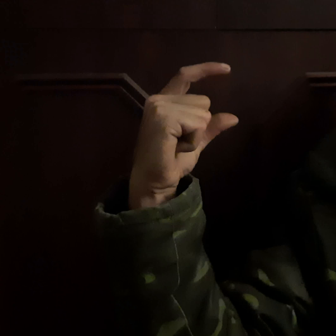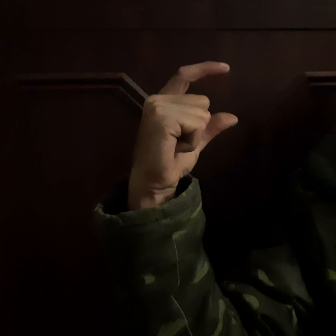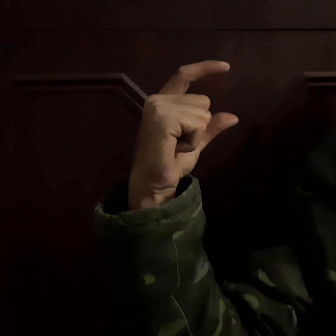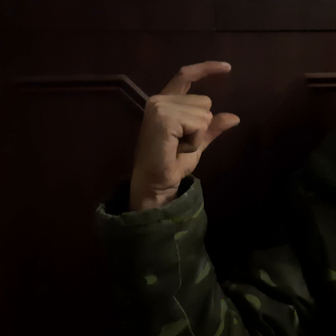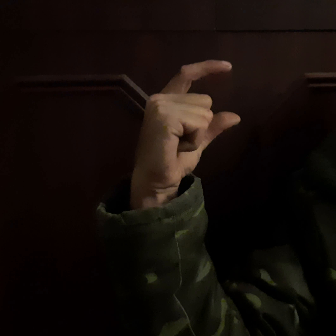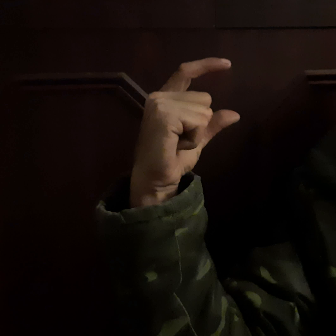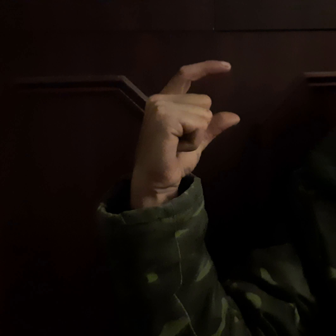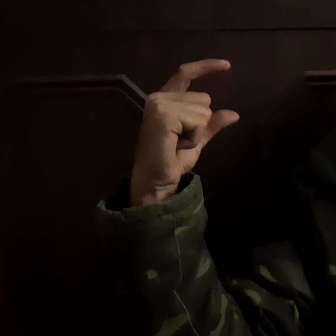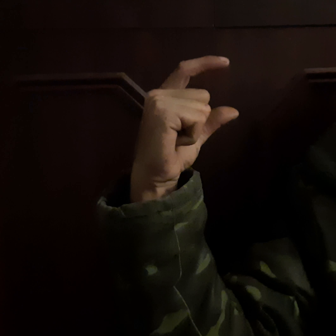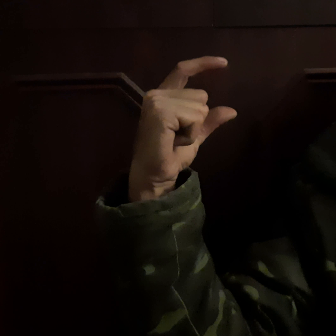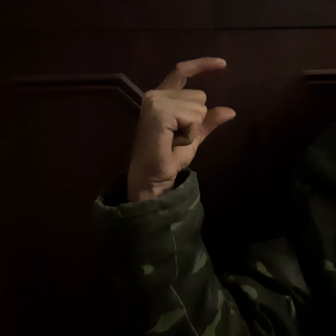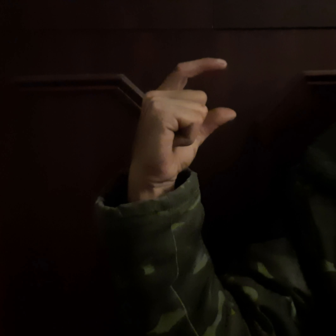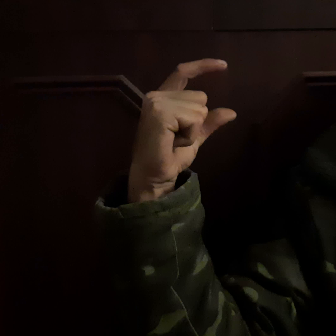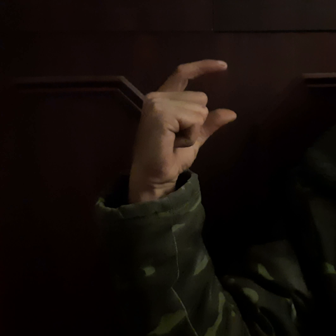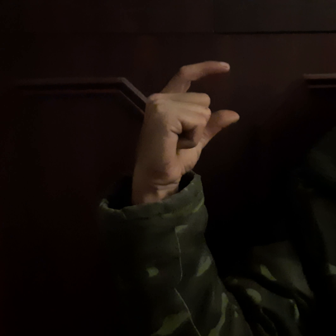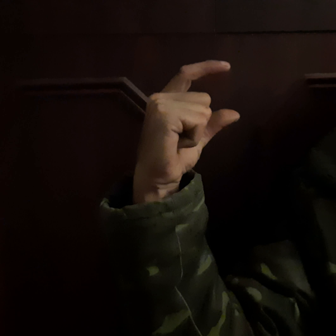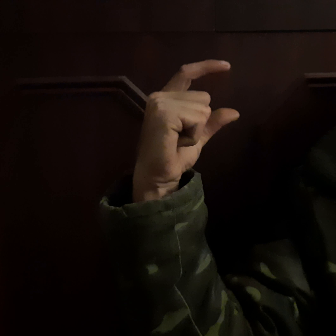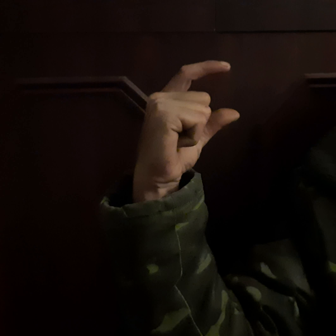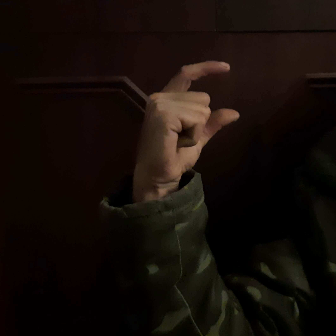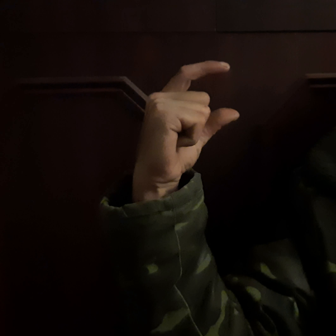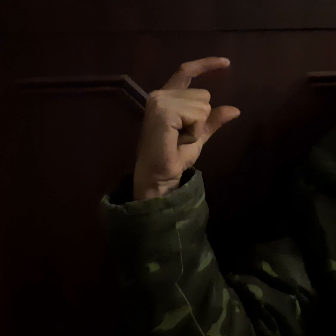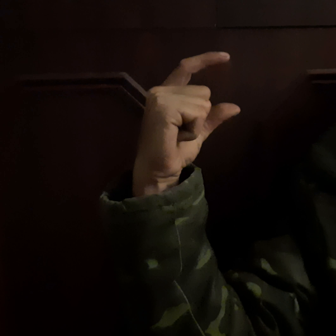Є